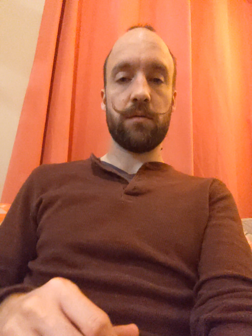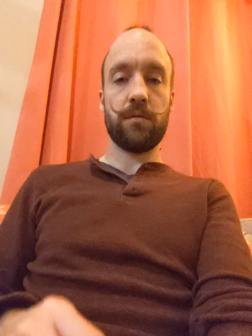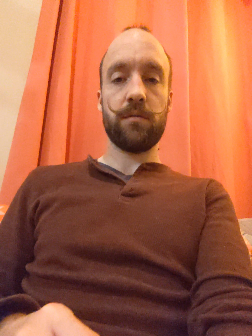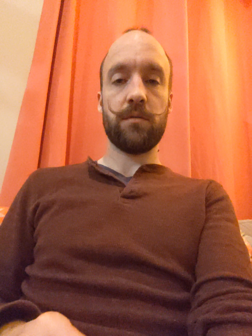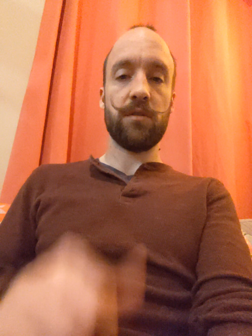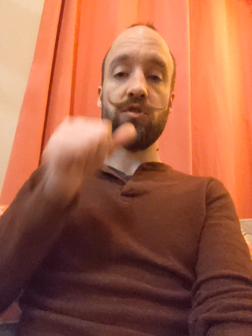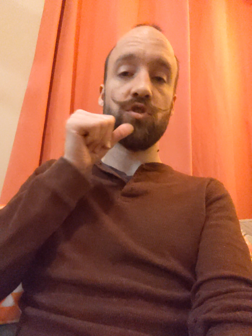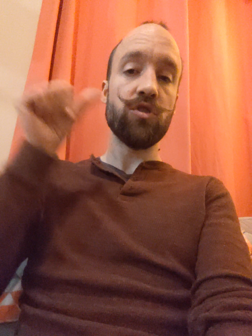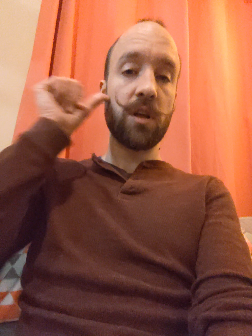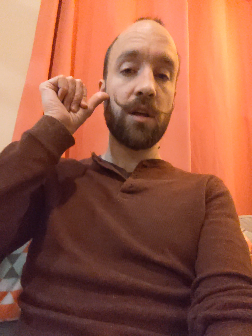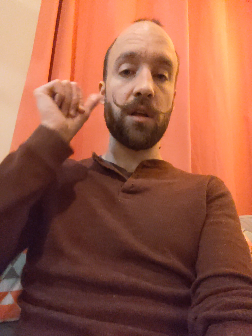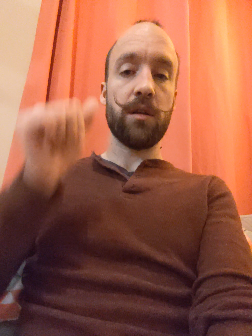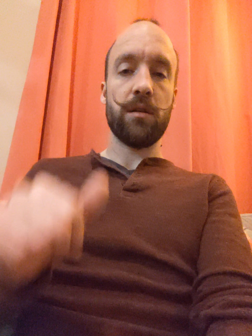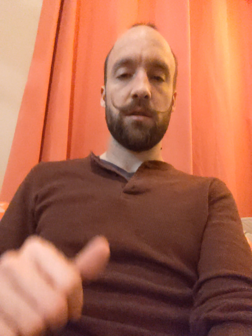yesterday